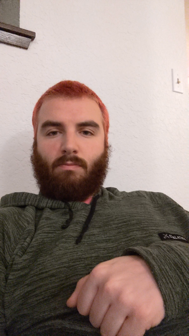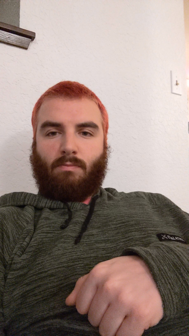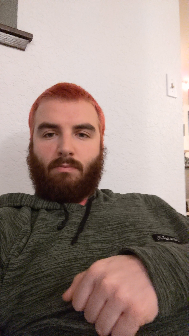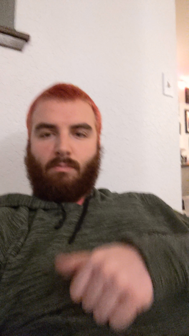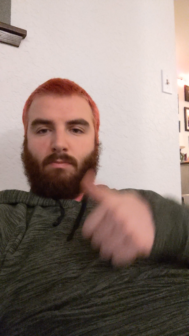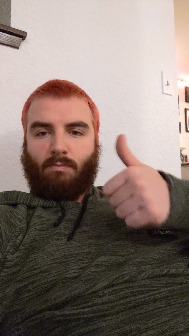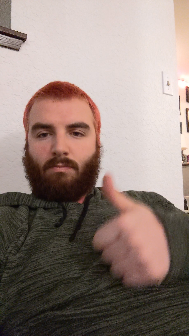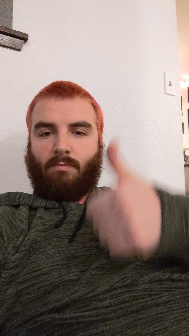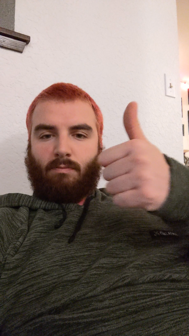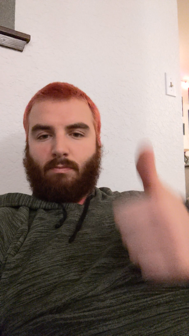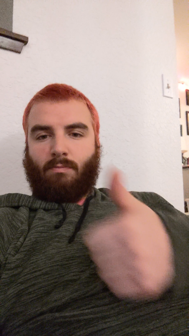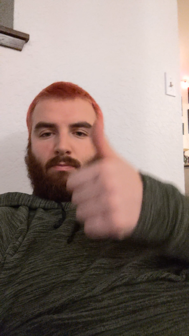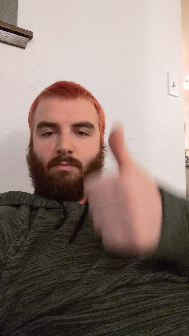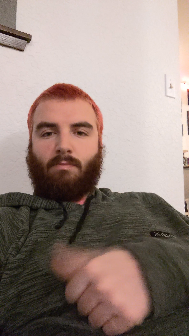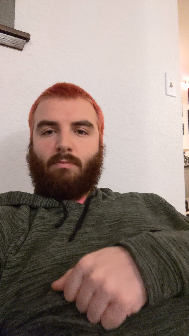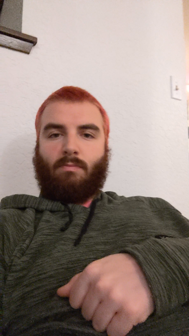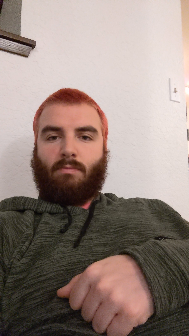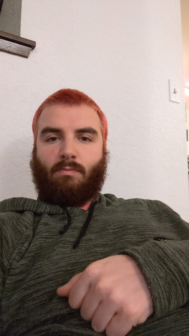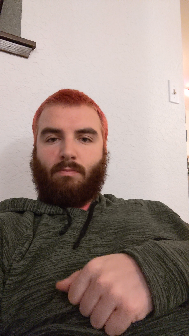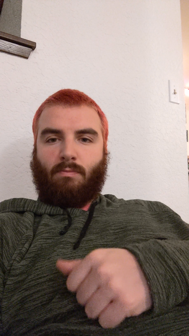chase